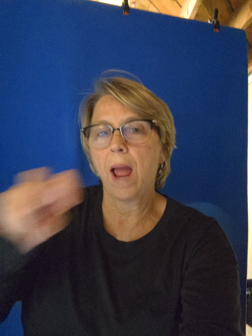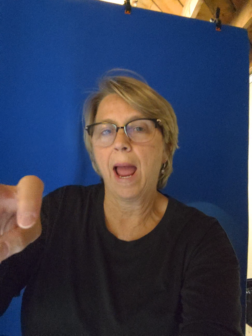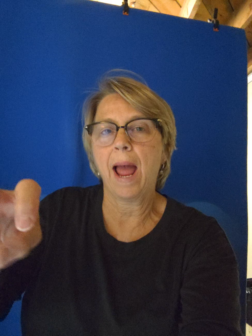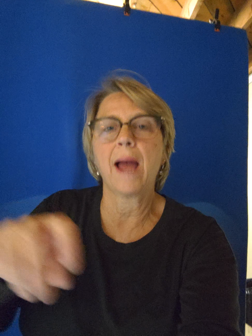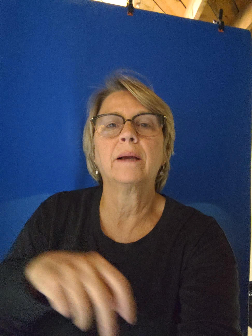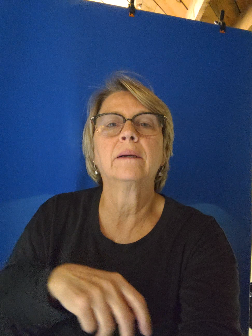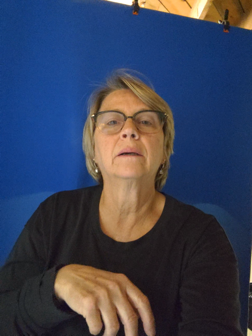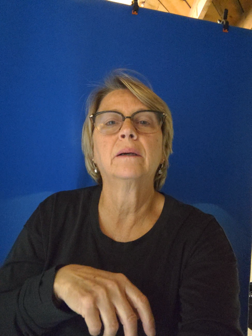ride